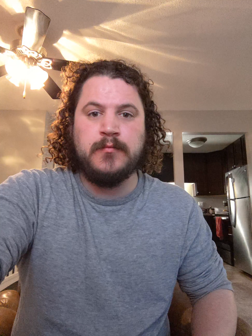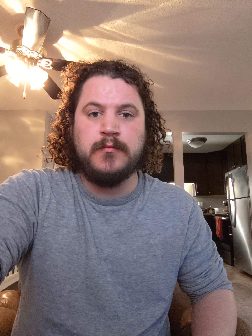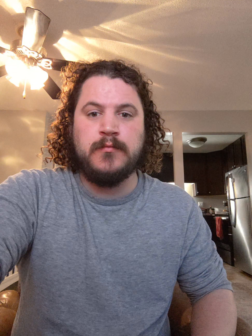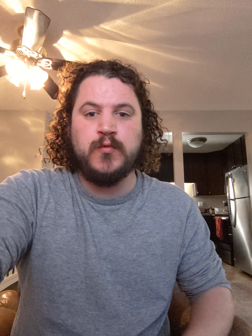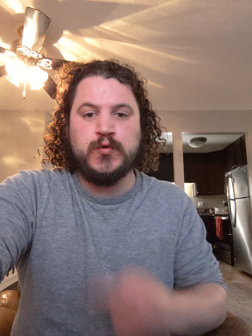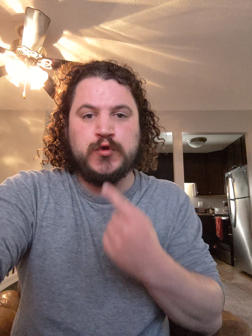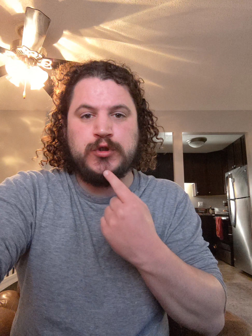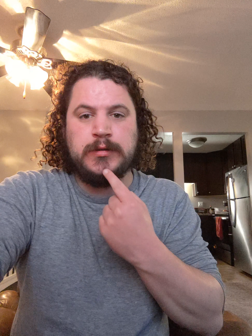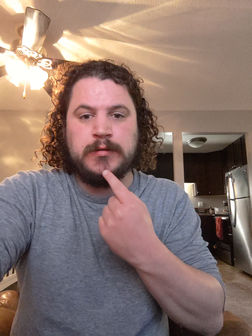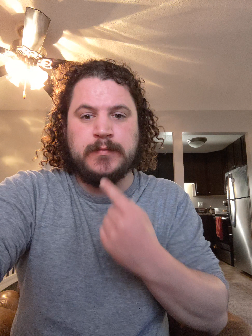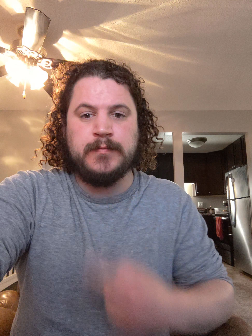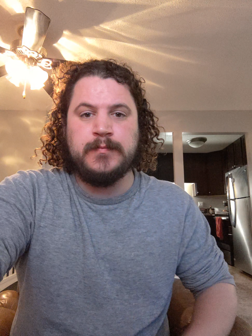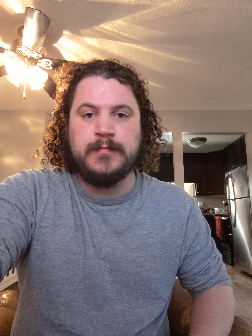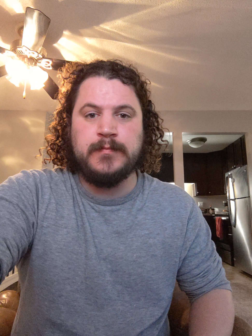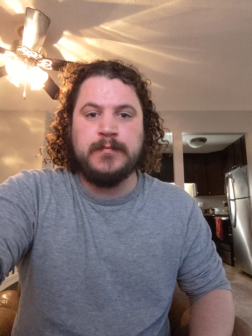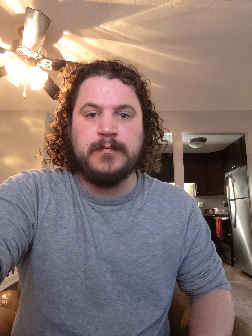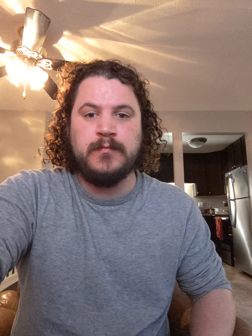chin